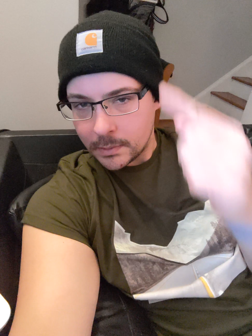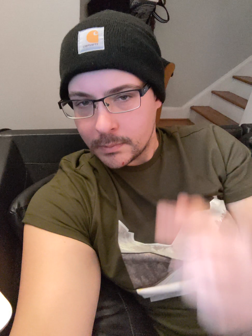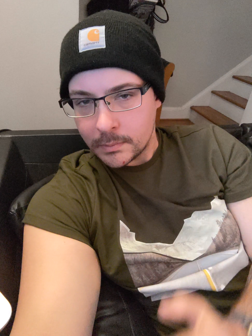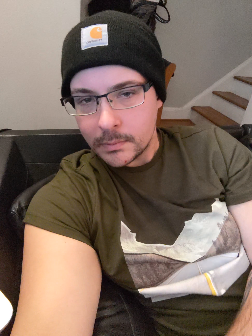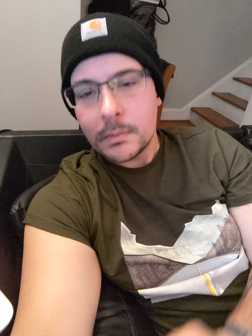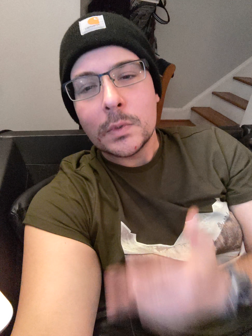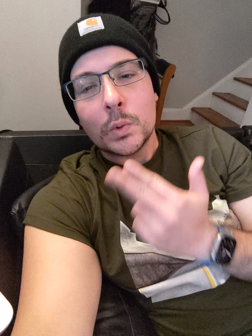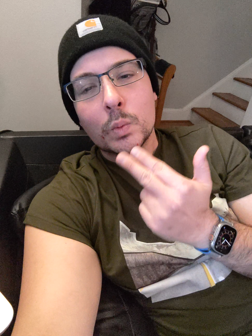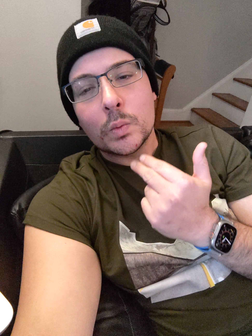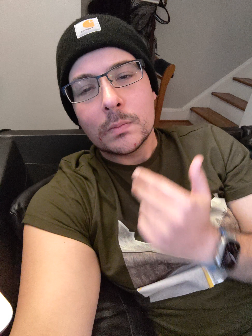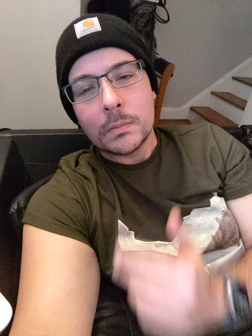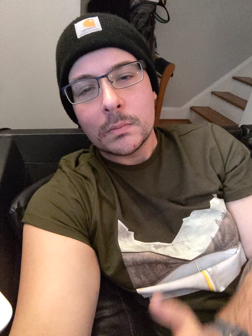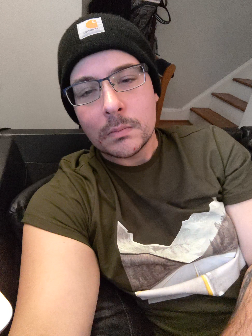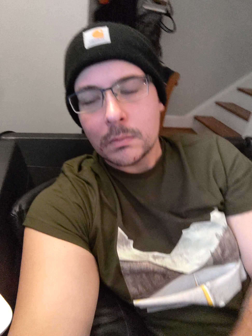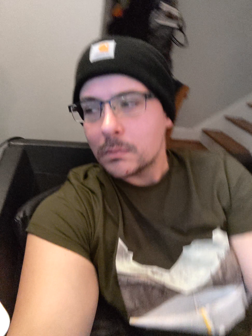cute